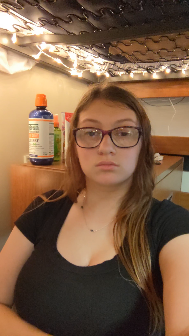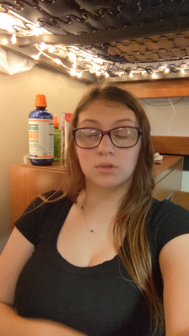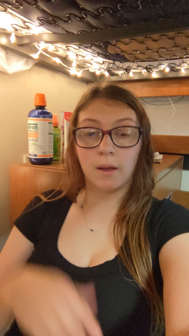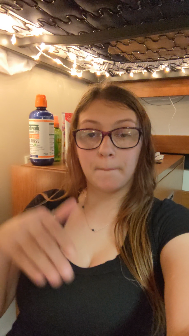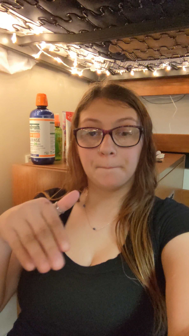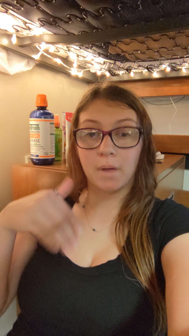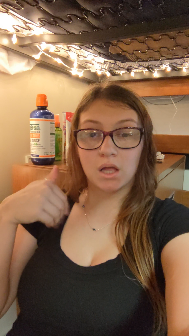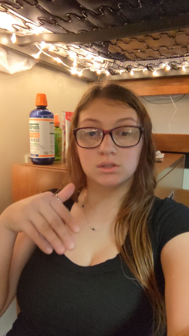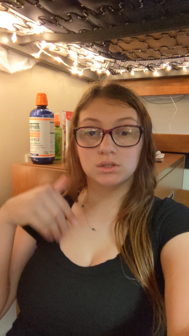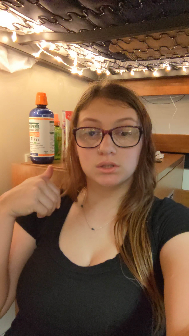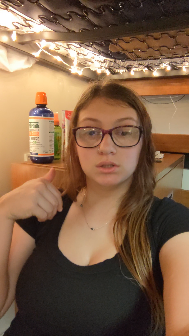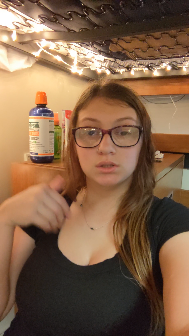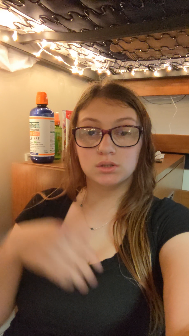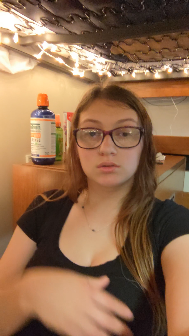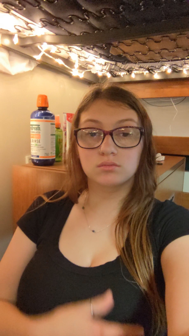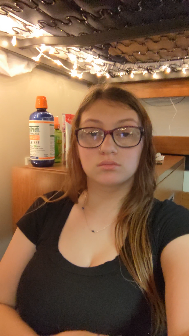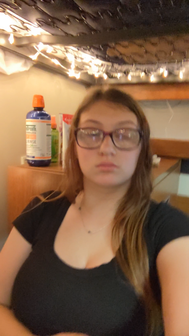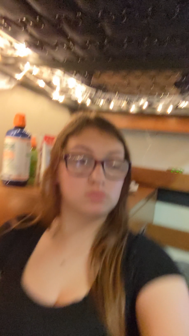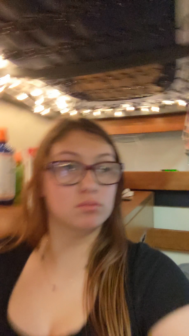pants